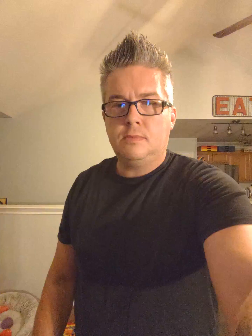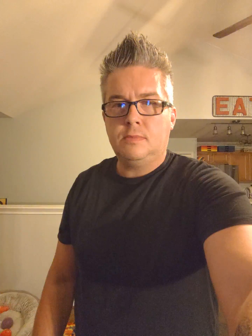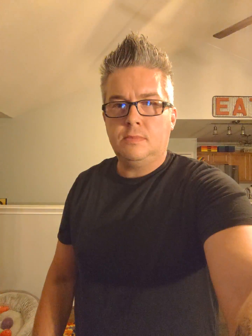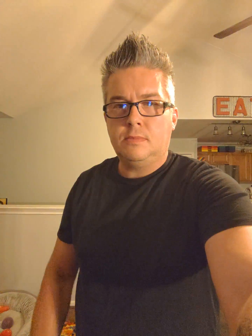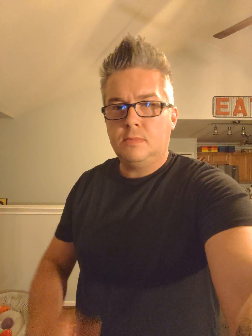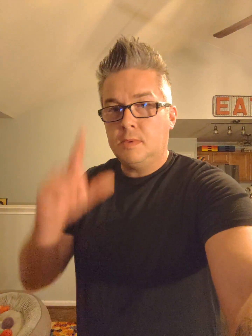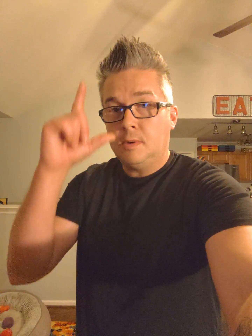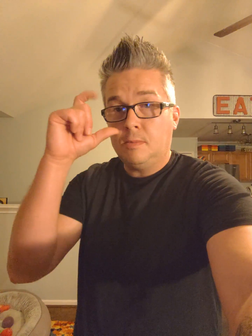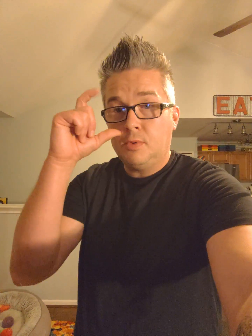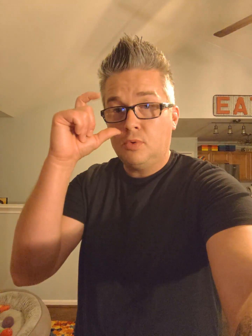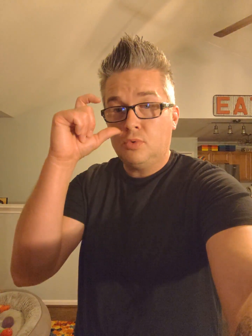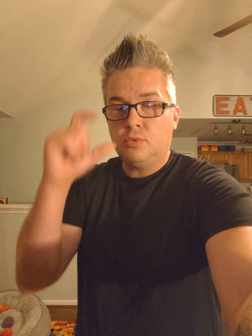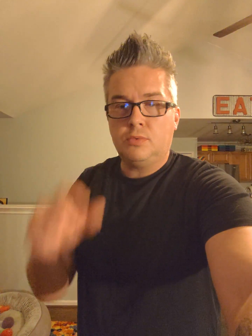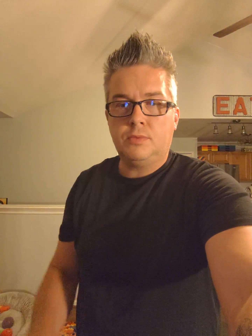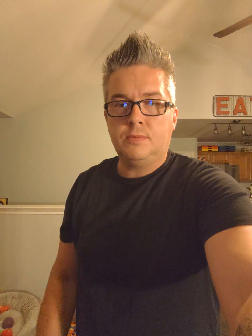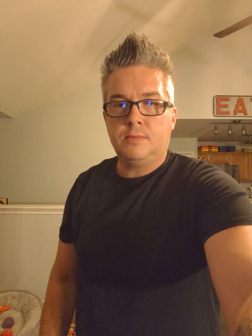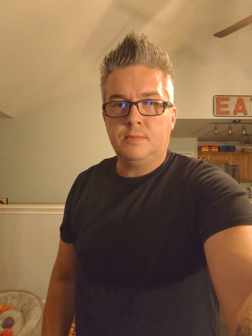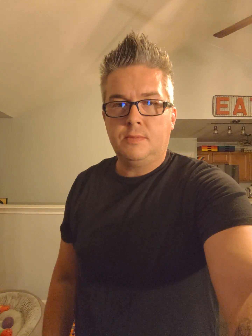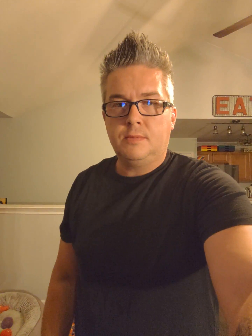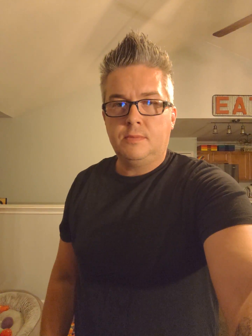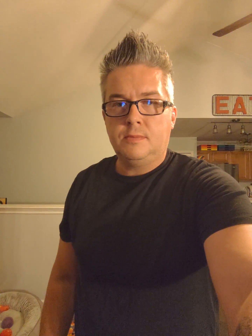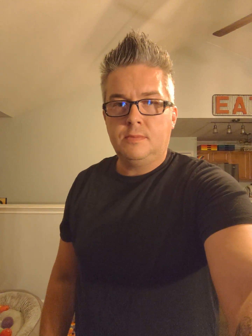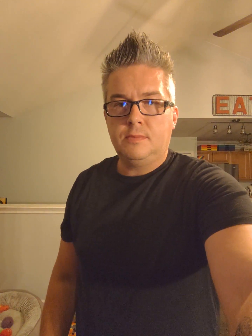camera